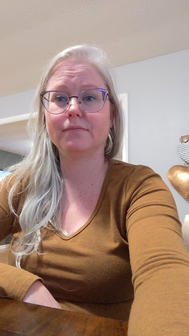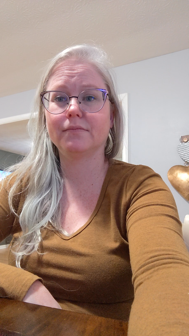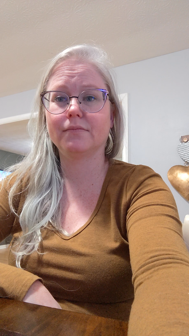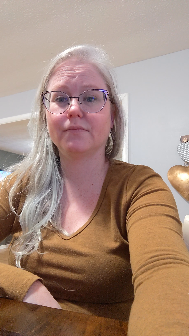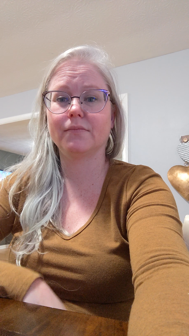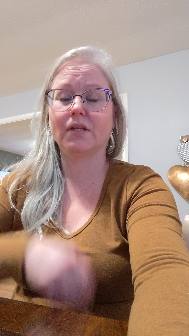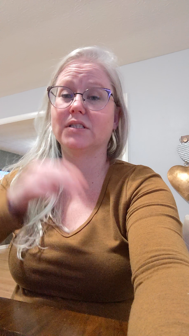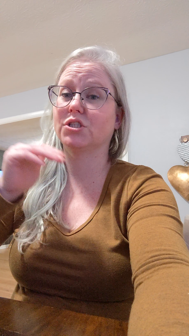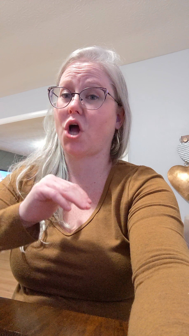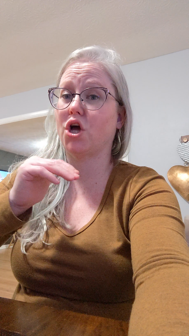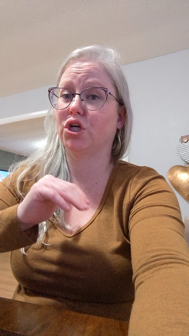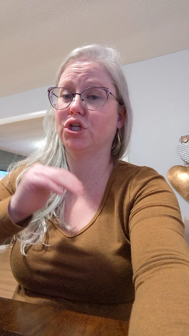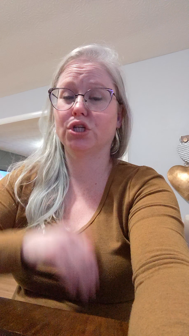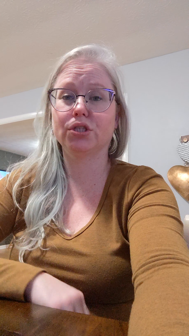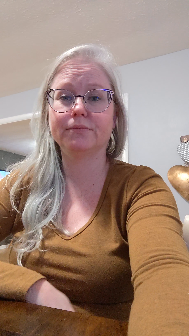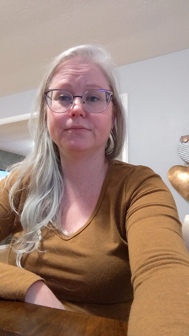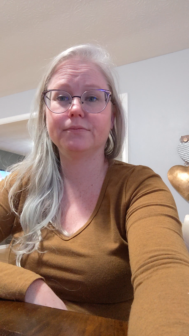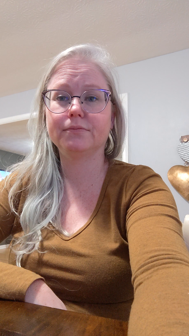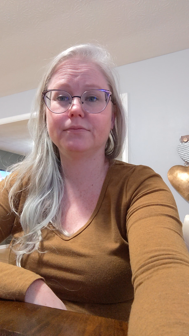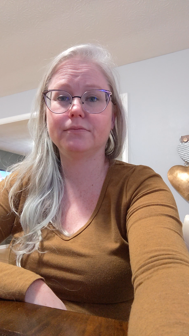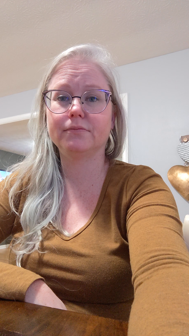doctor